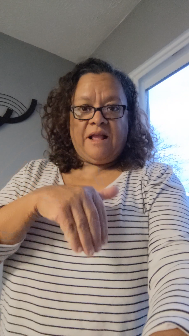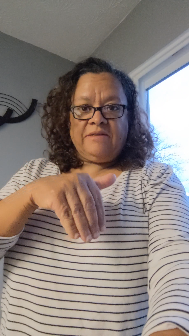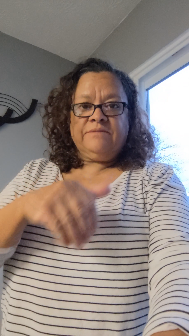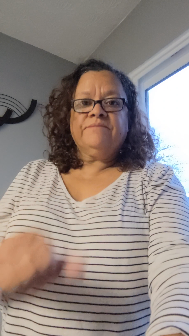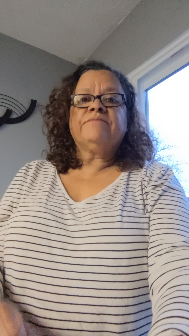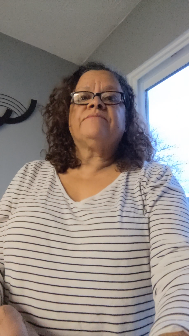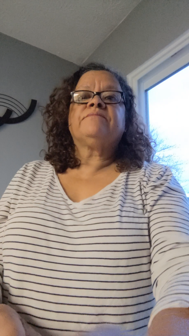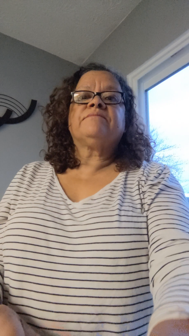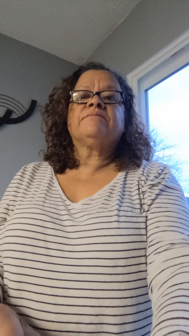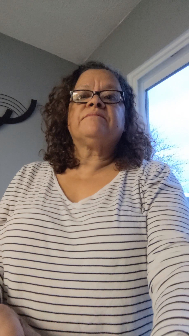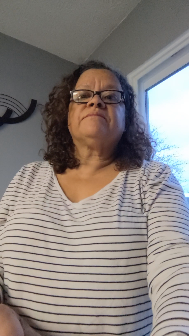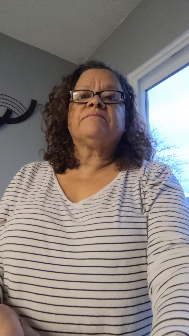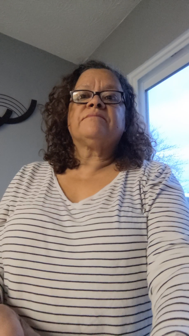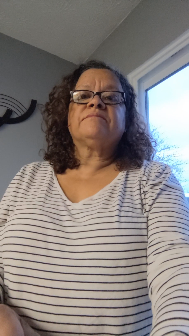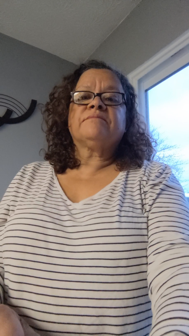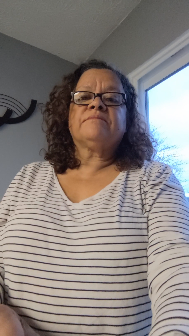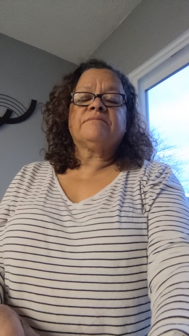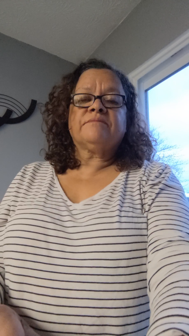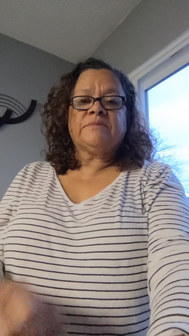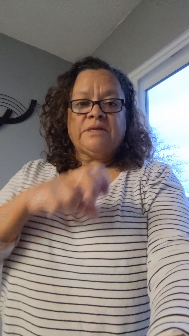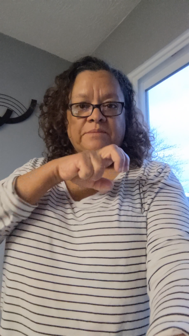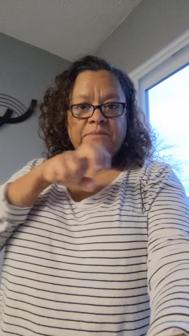bench